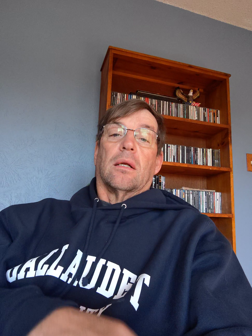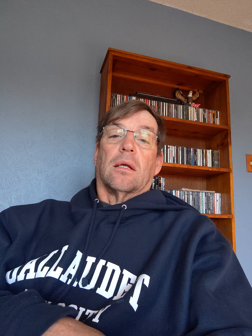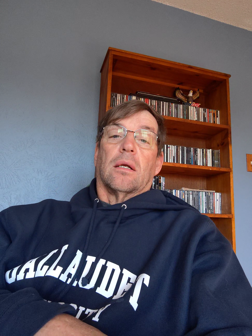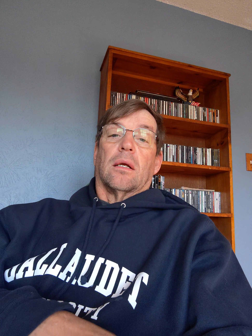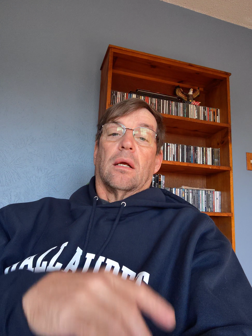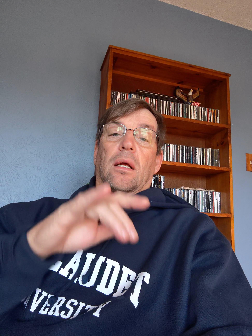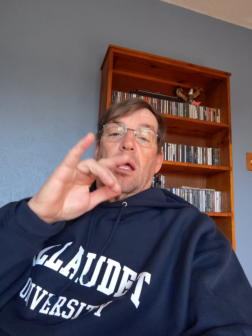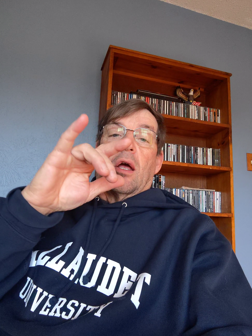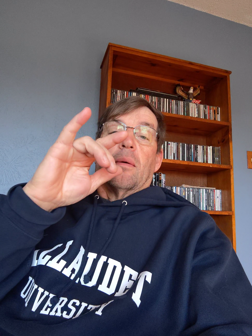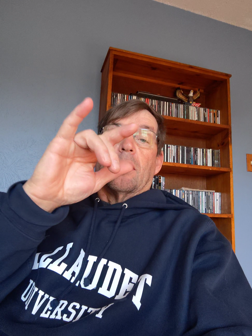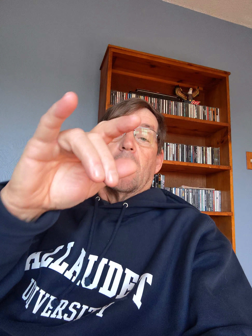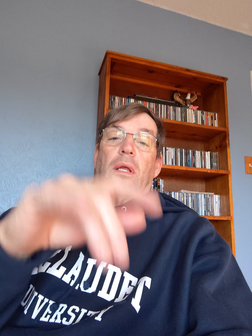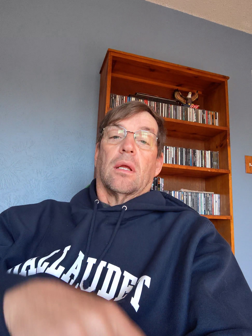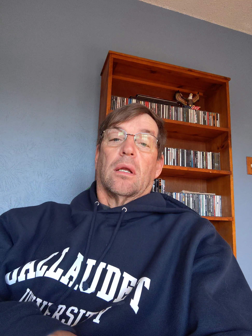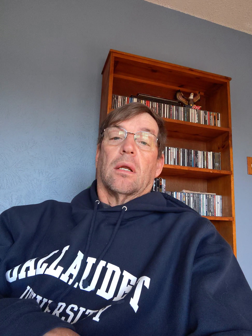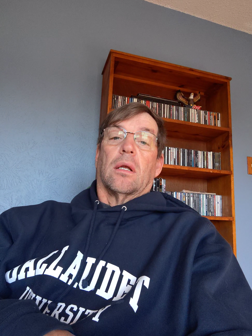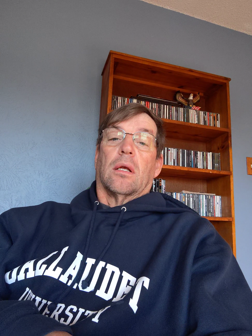airplane